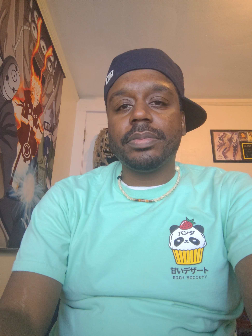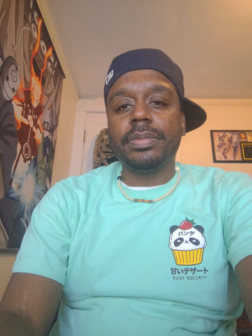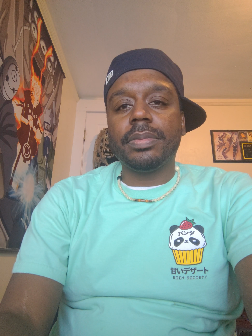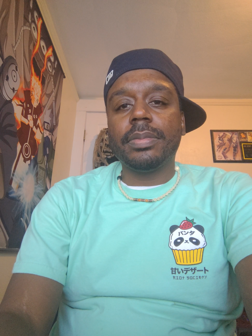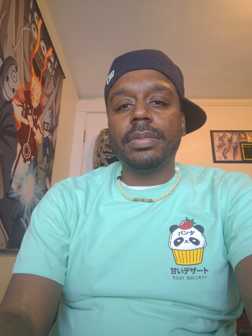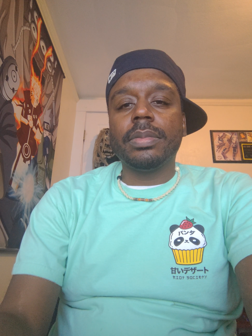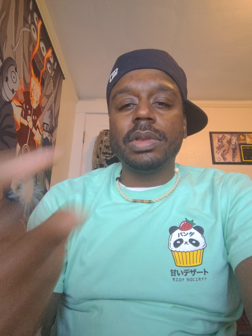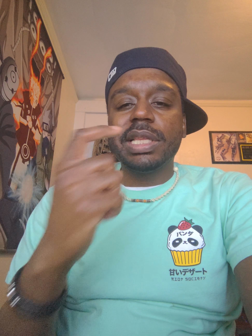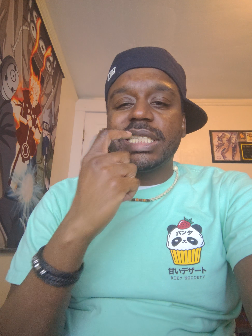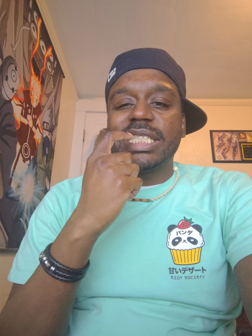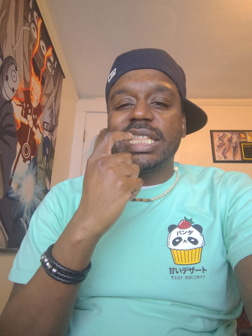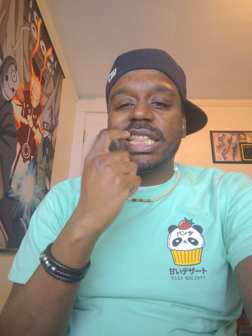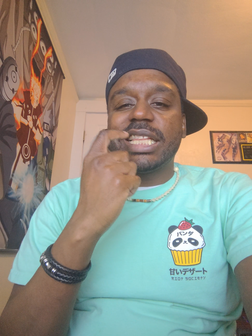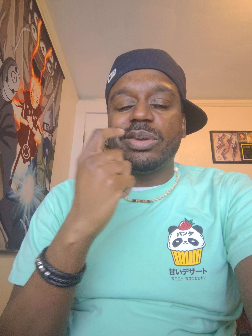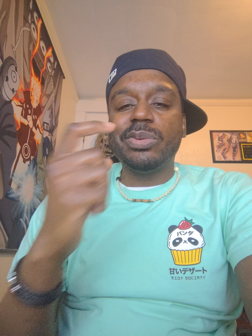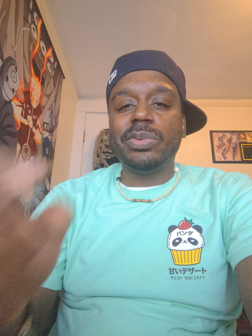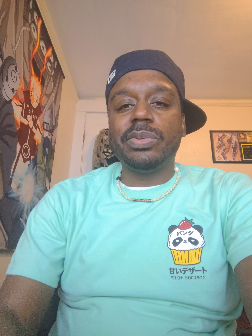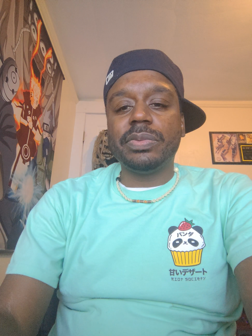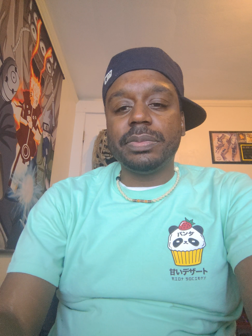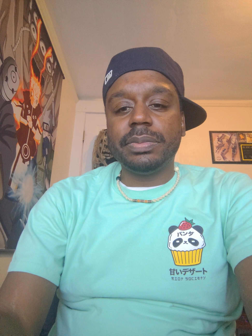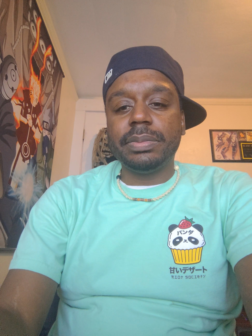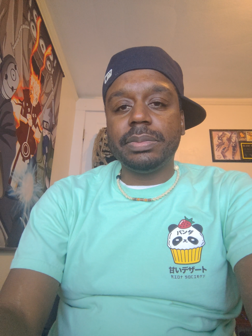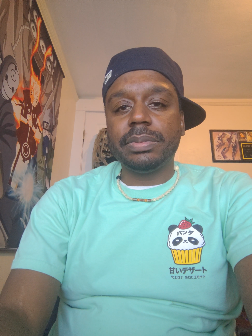tooth